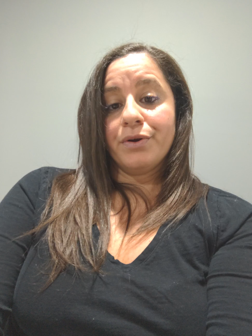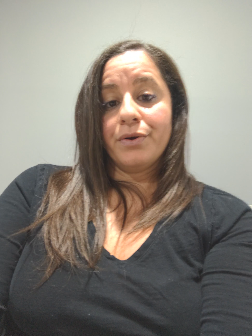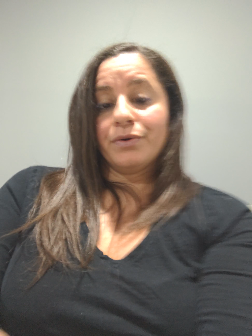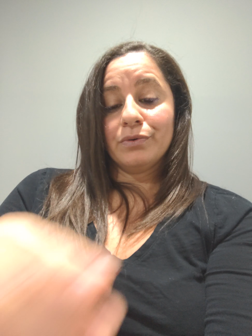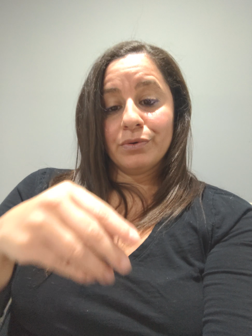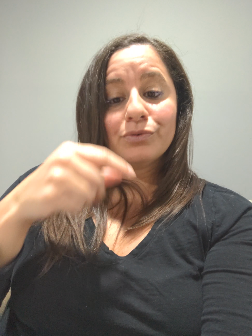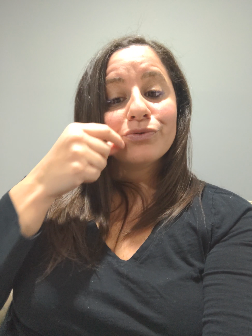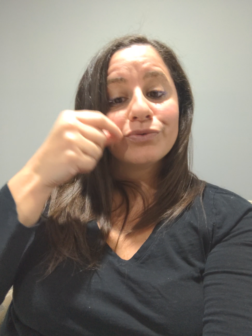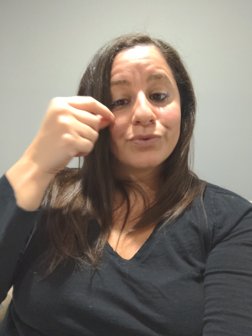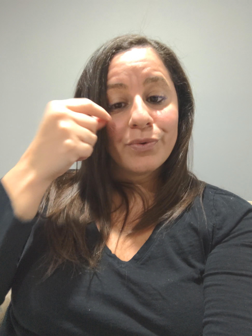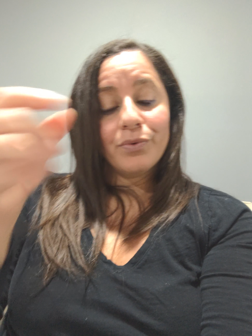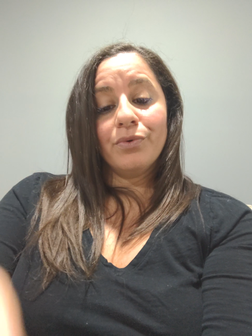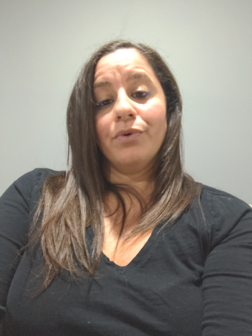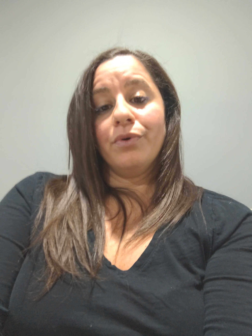store